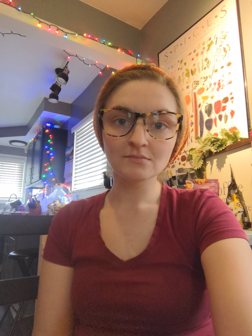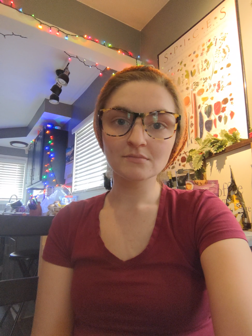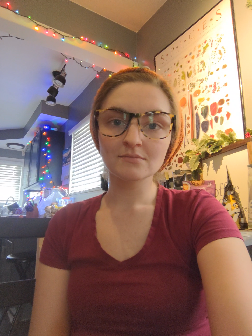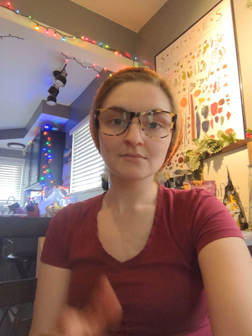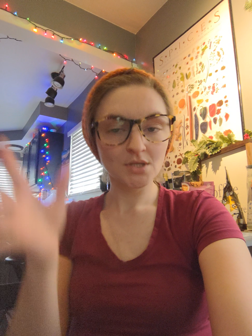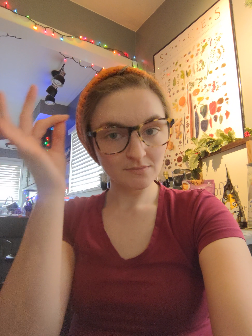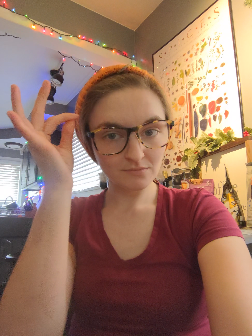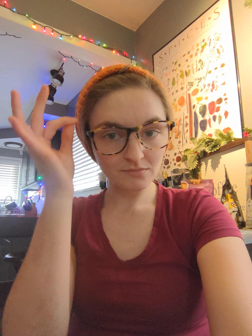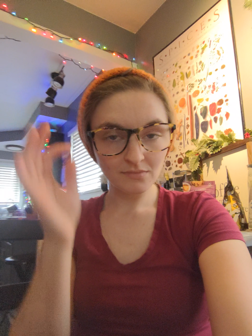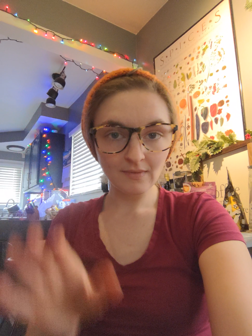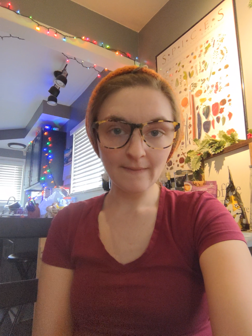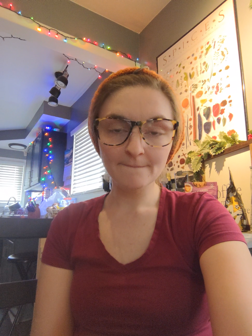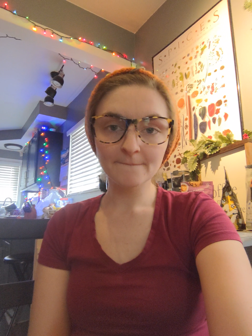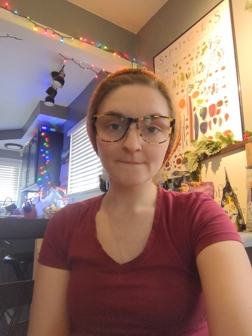hair